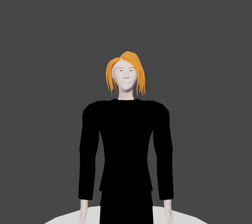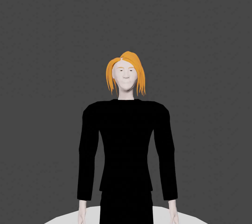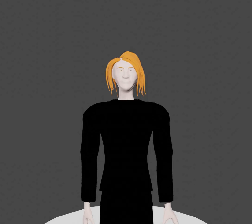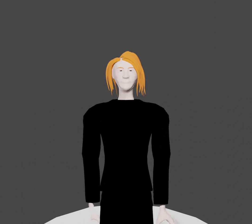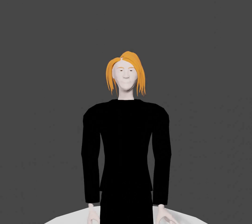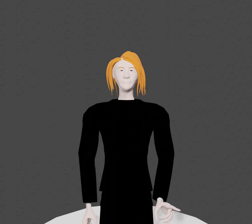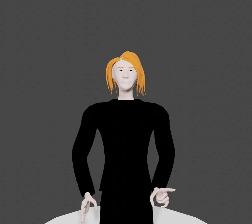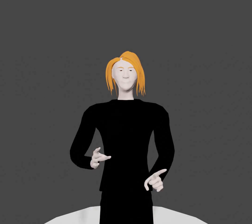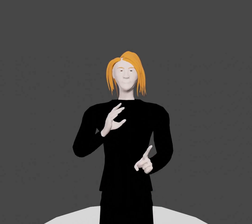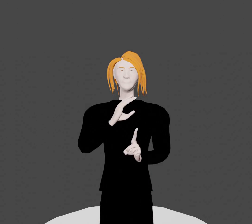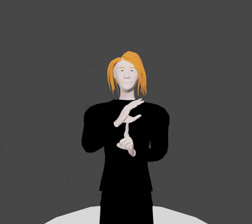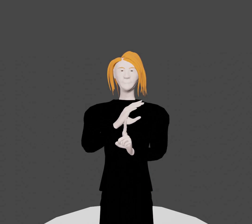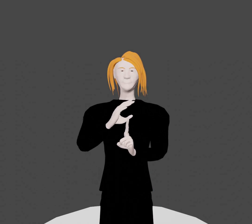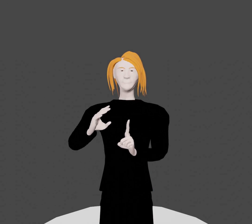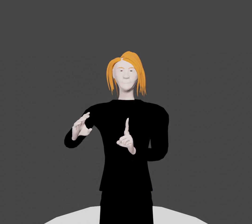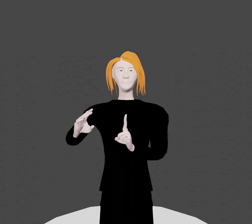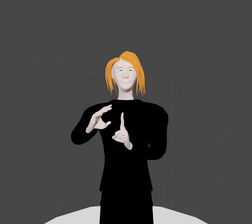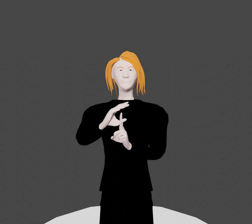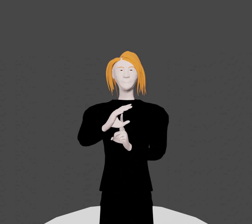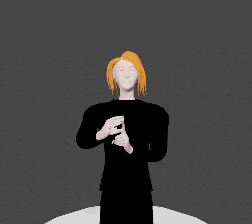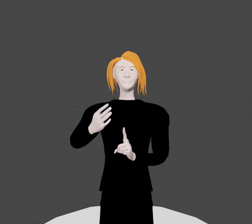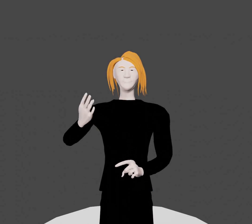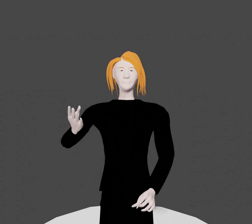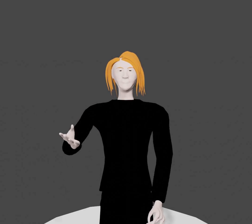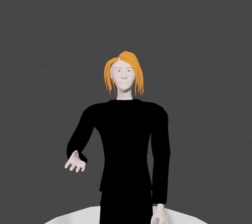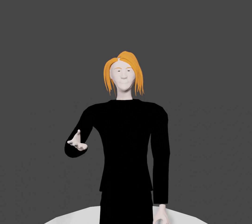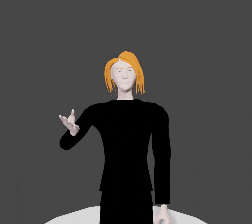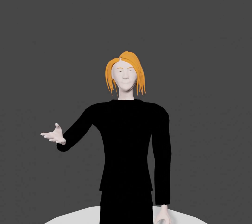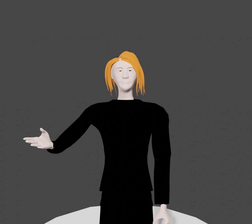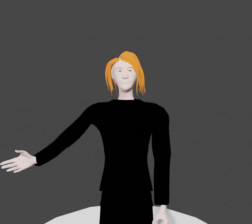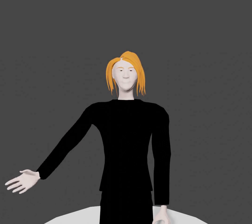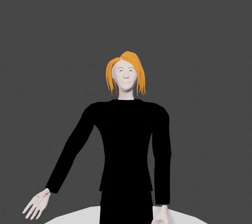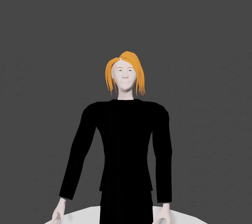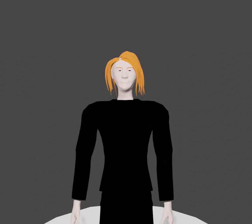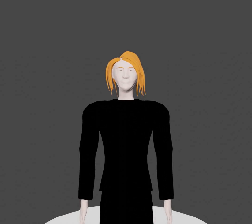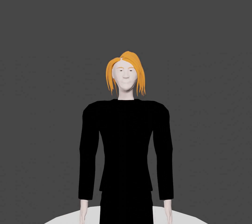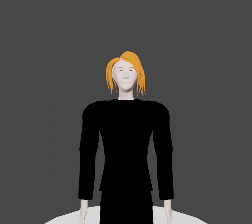Artifact